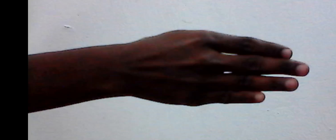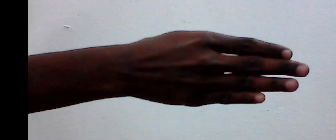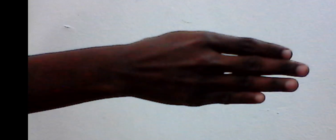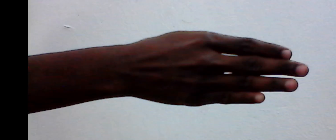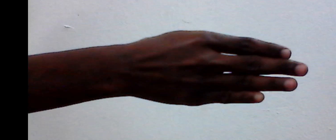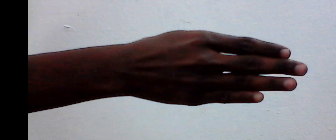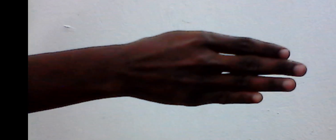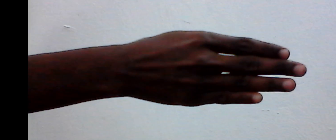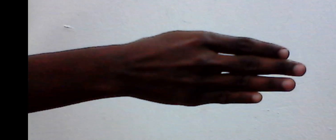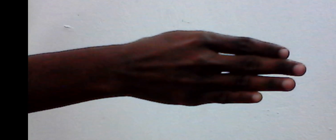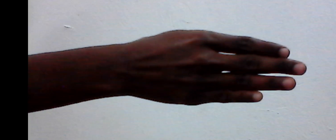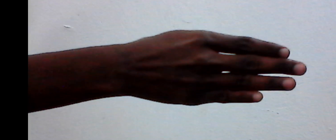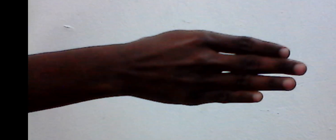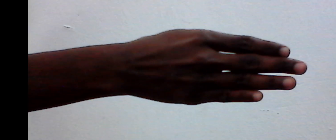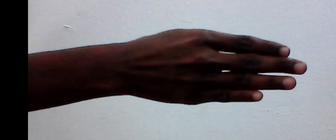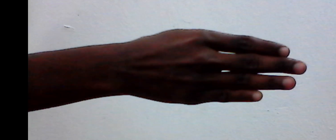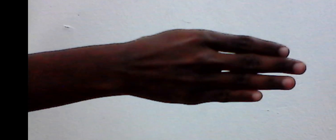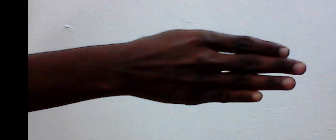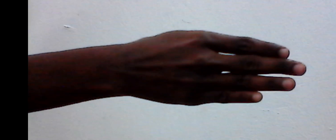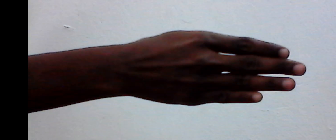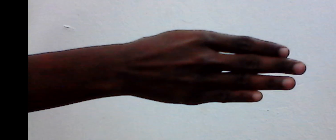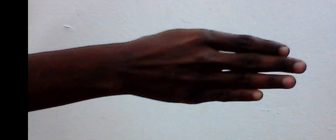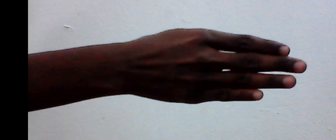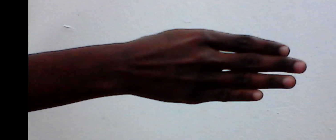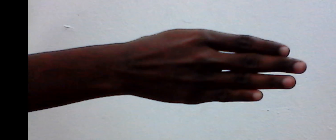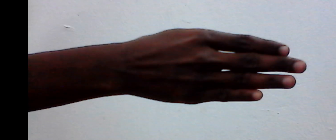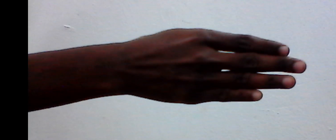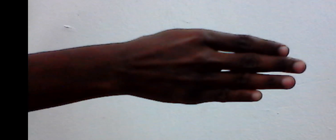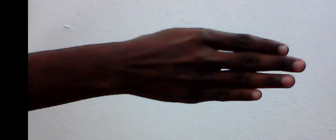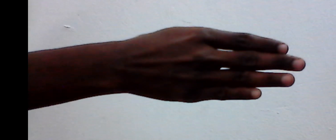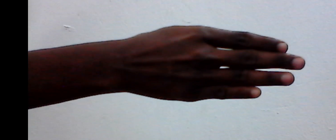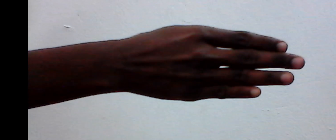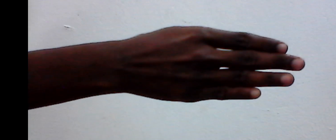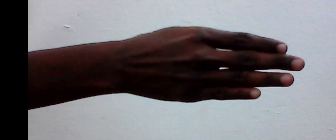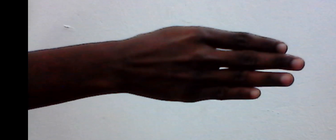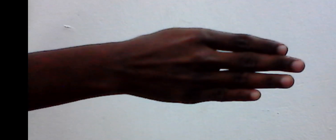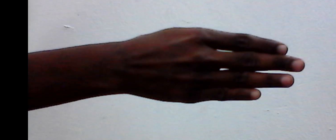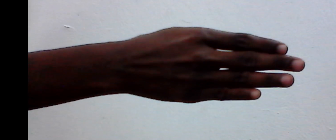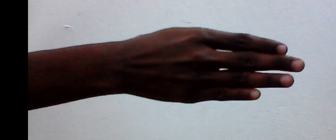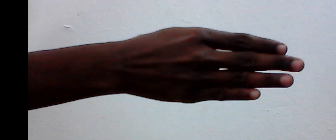അ